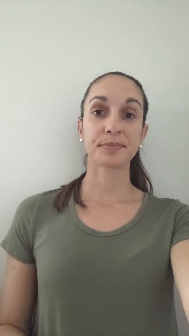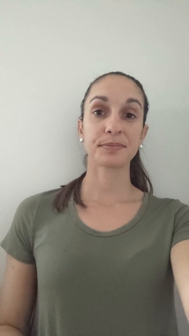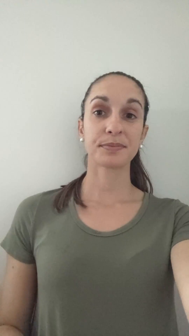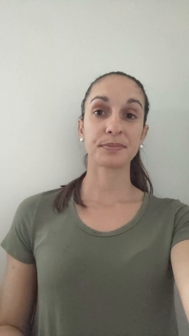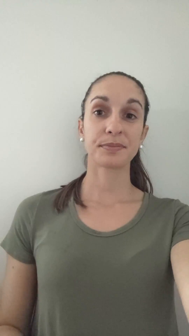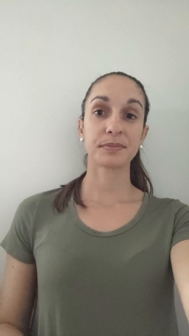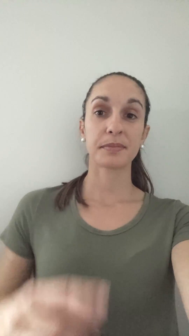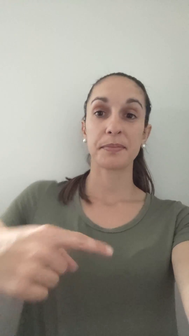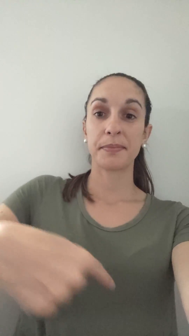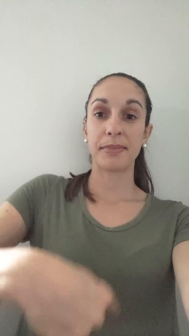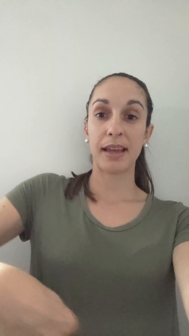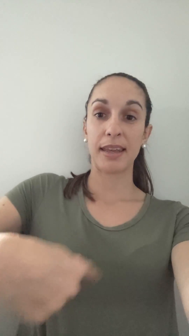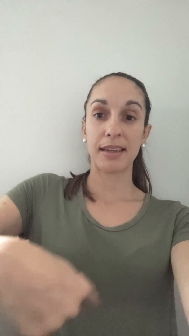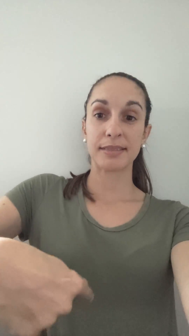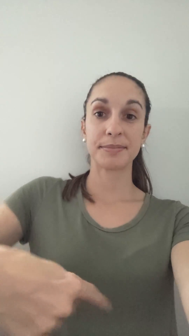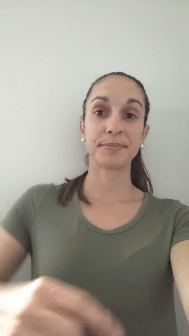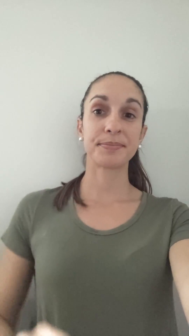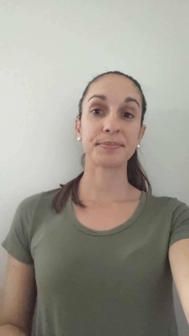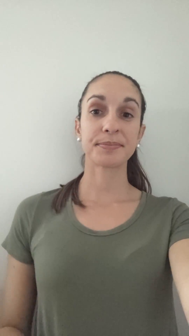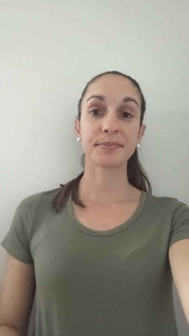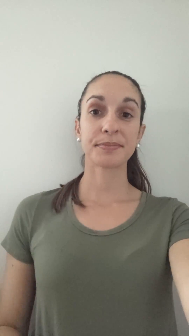belly button